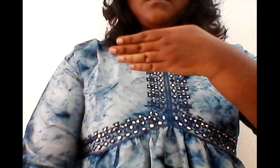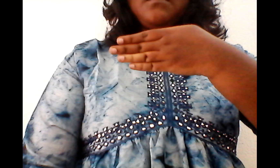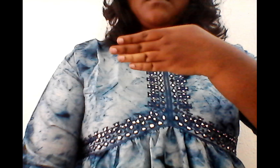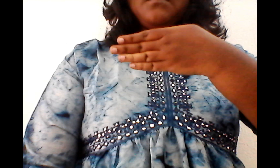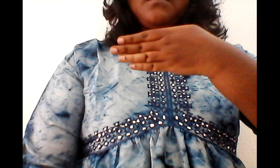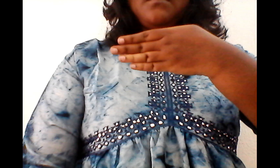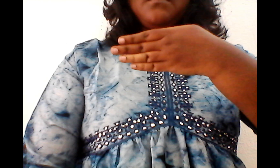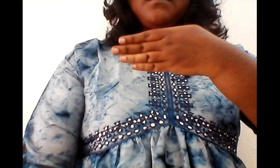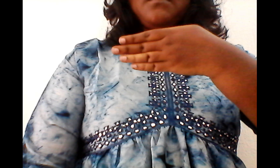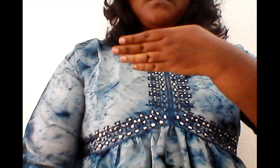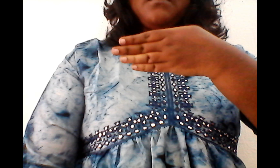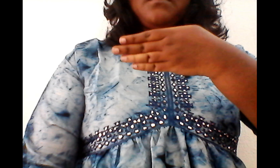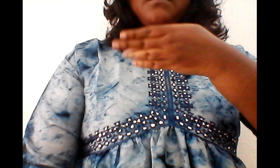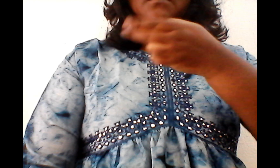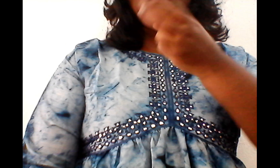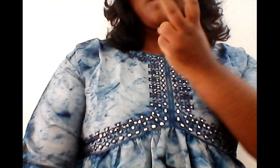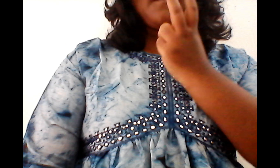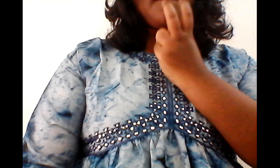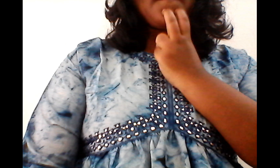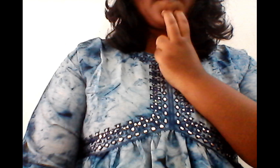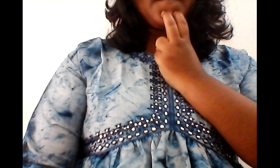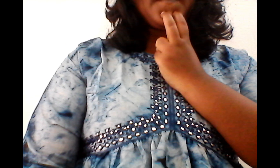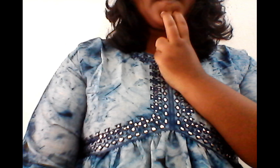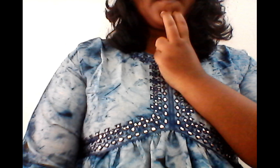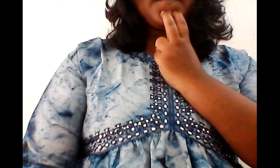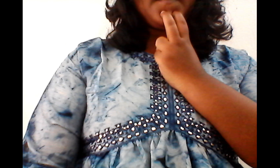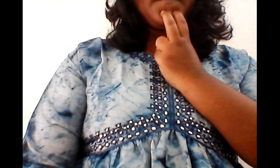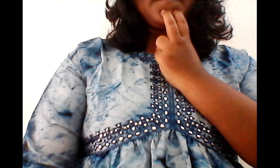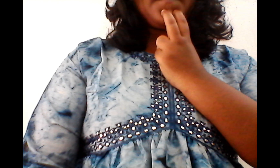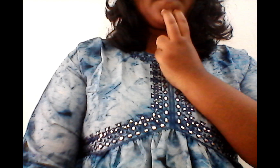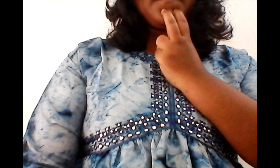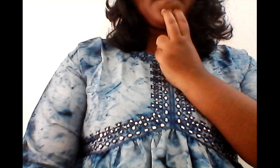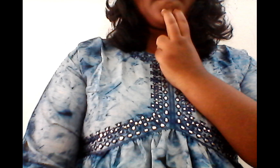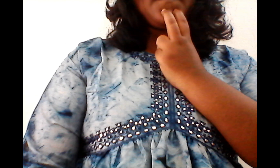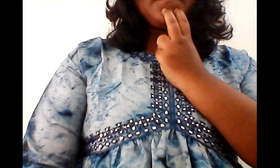അഃ